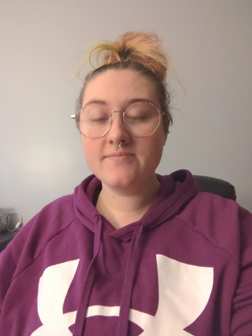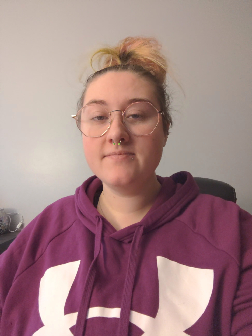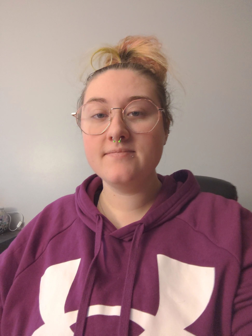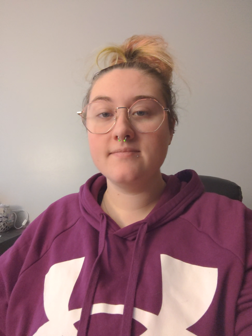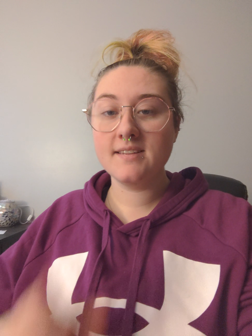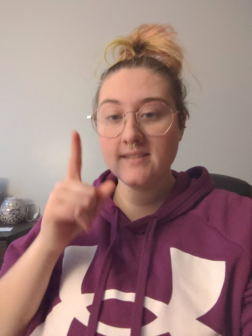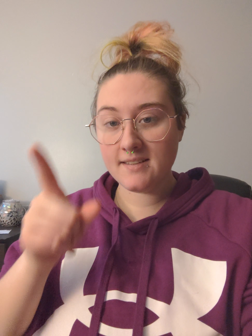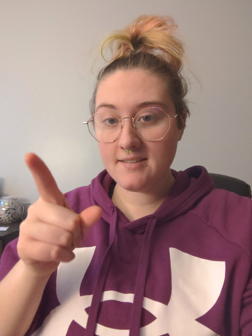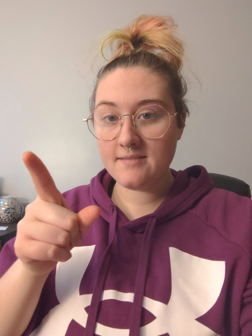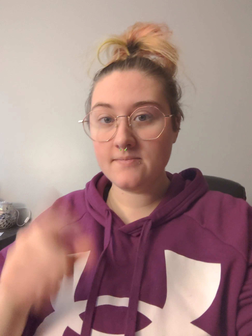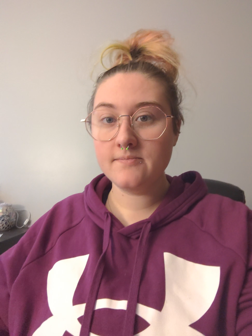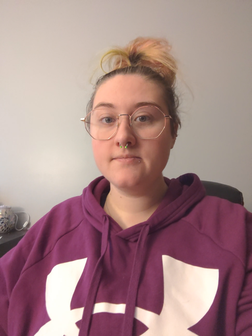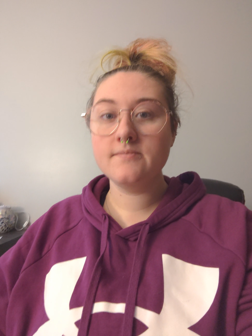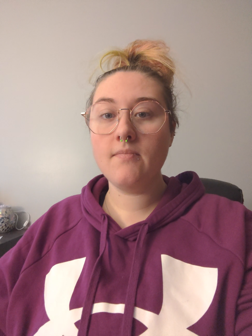he/she/it